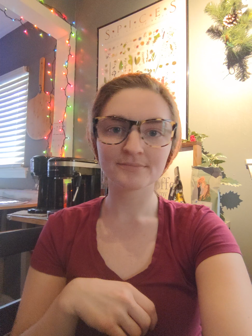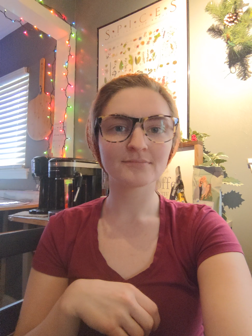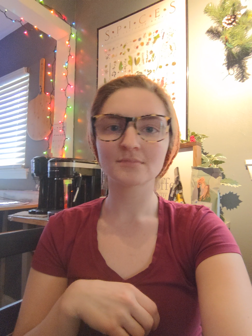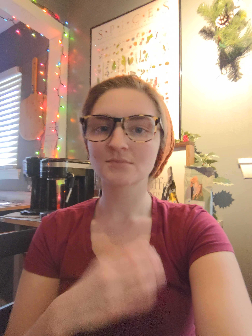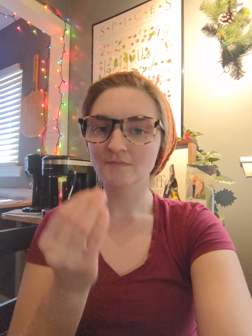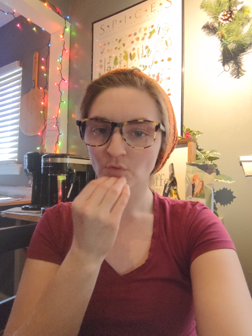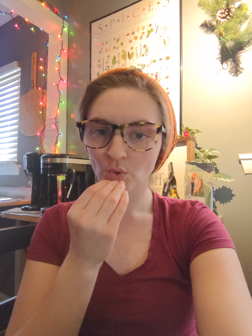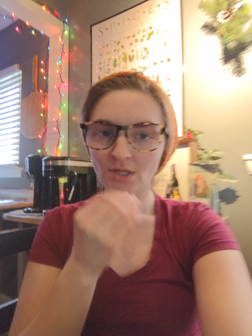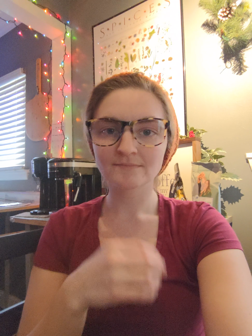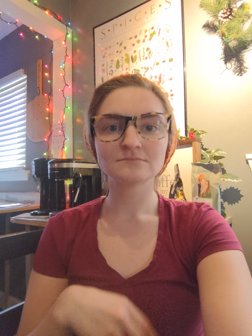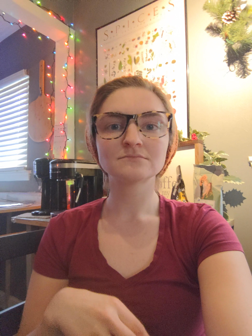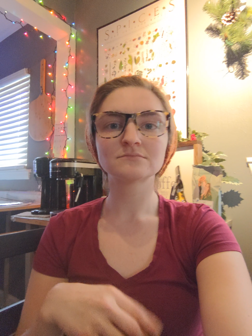food